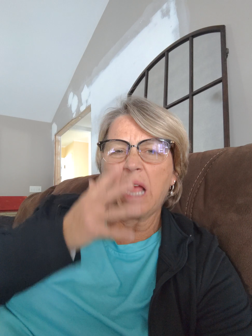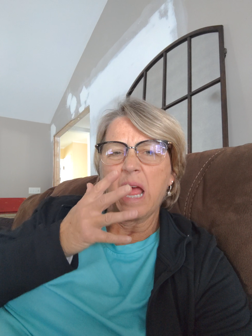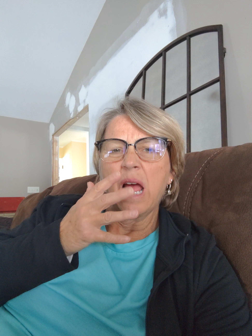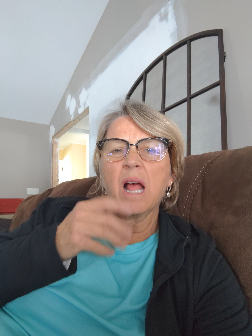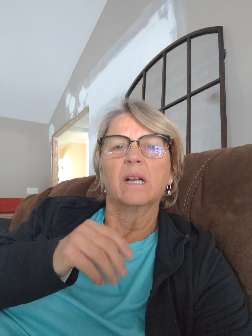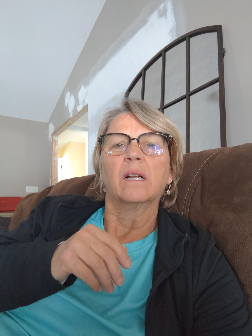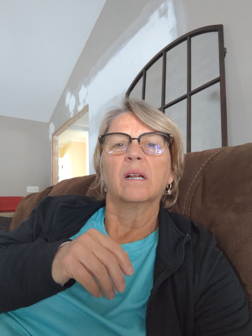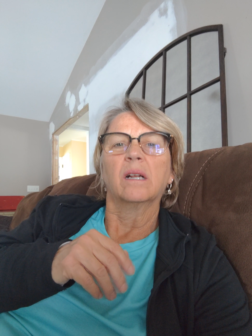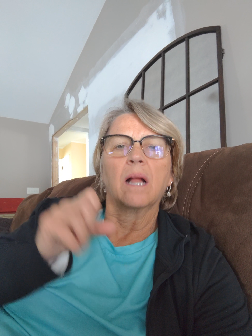sad